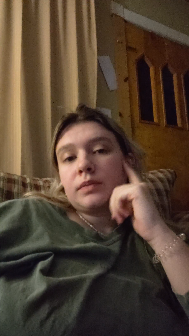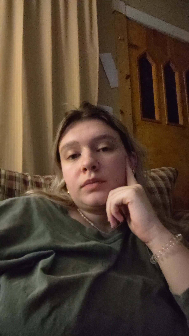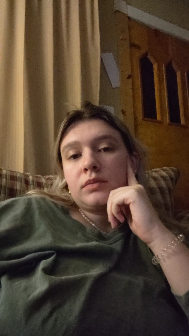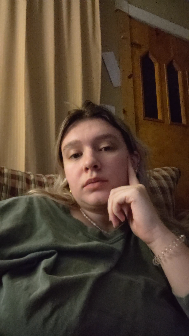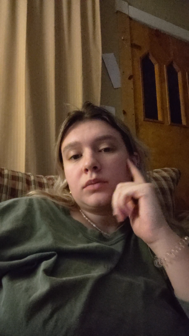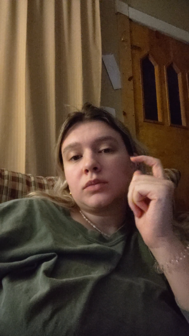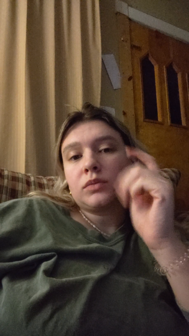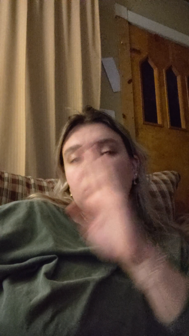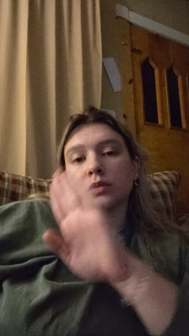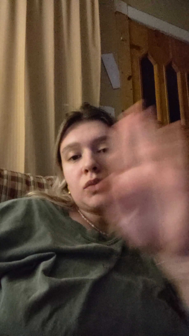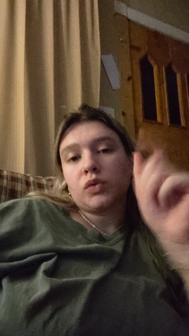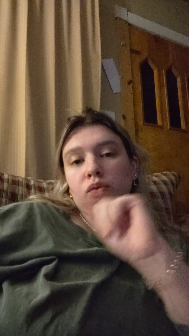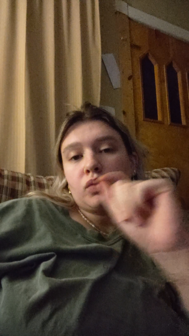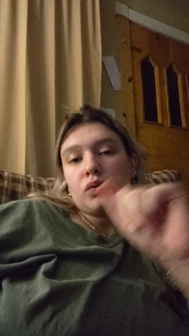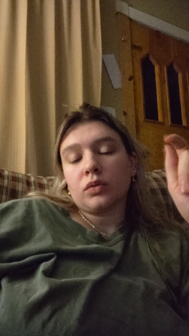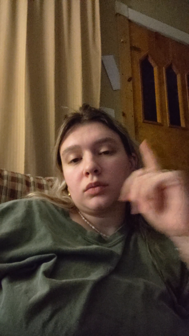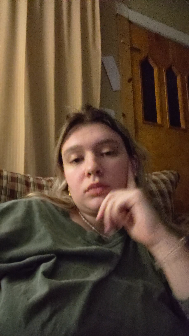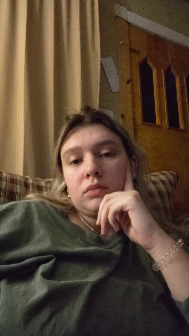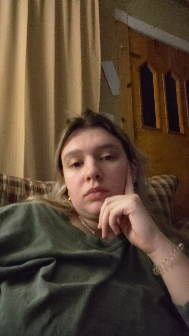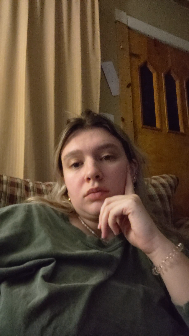chalk